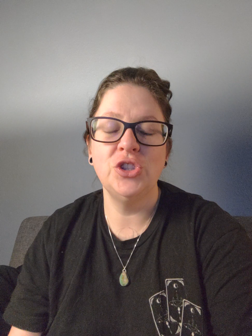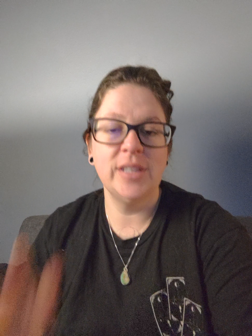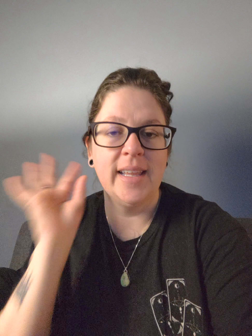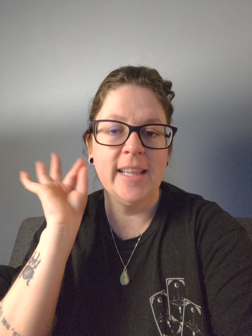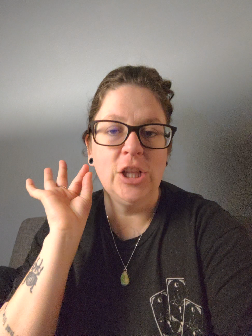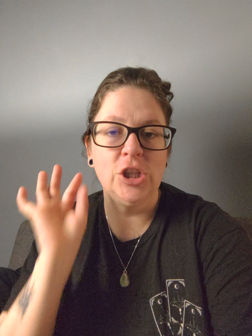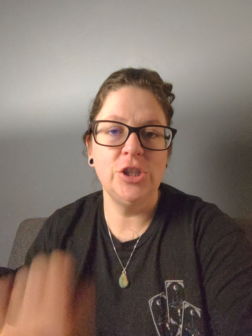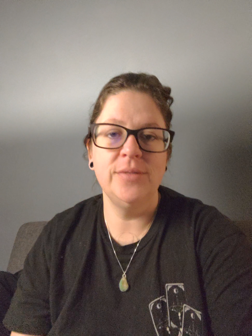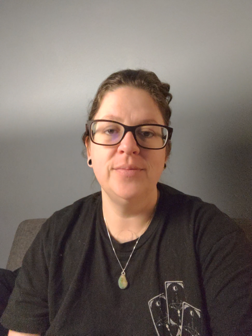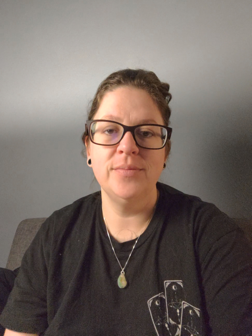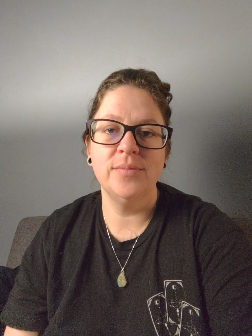hair